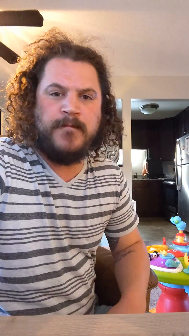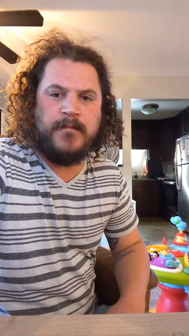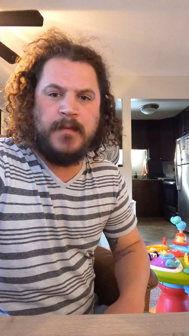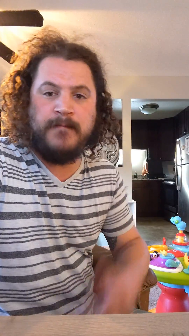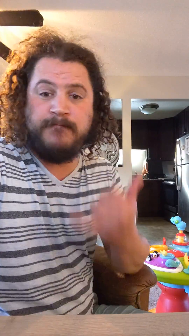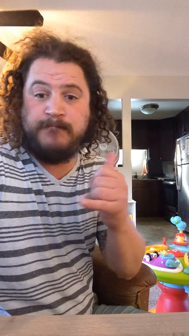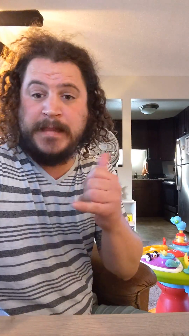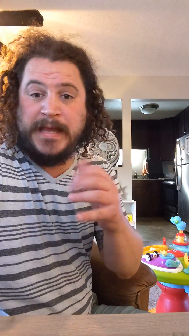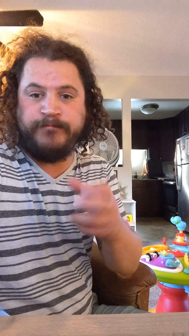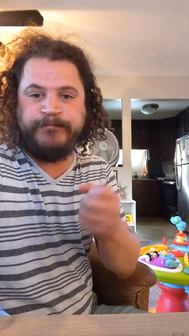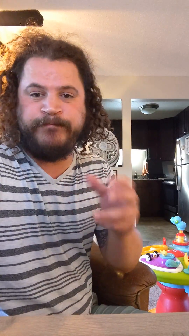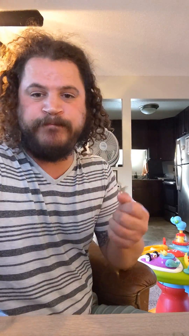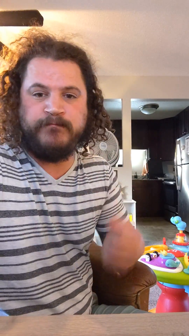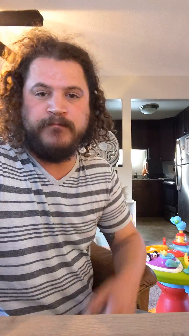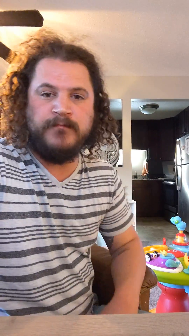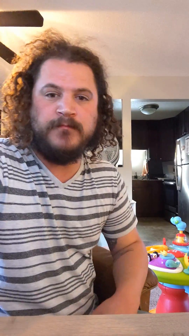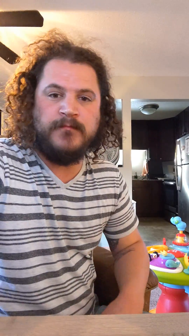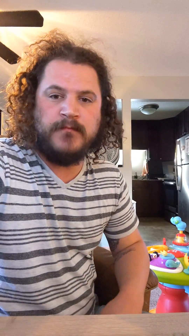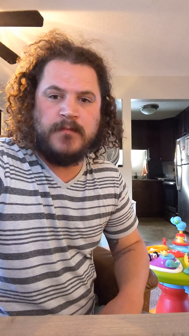play dough